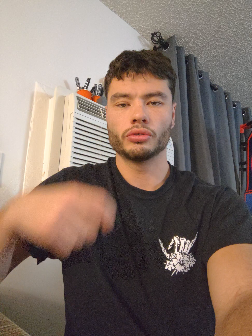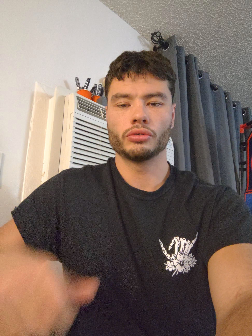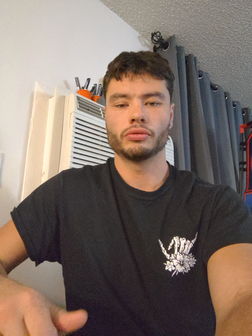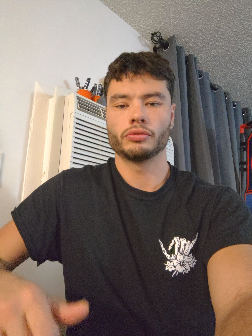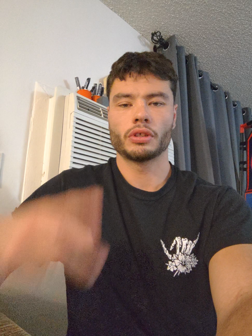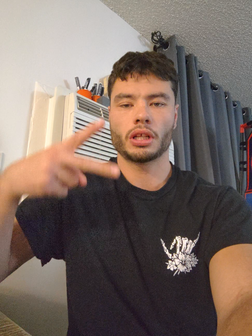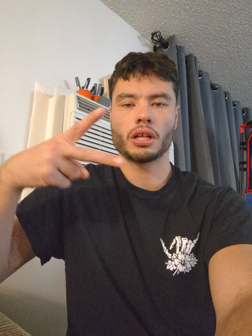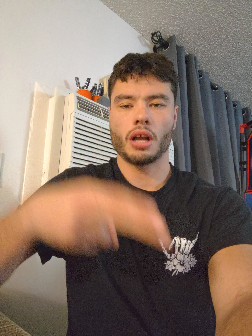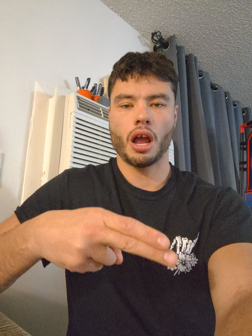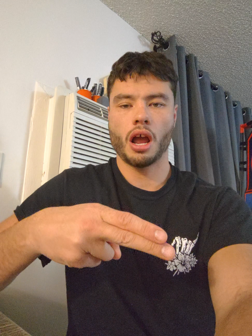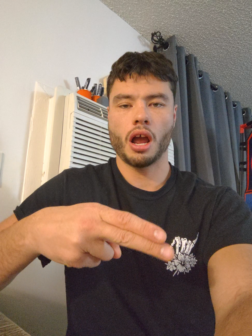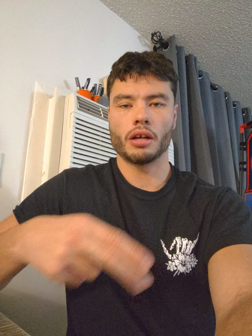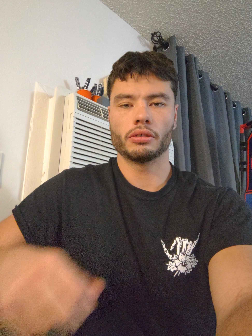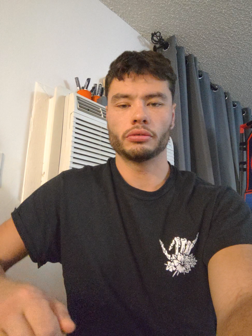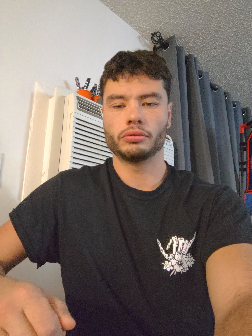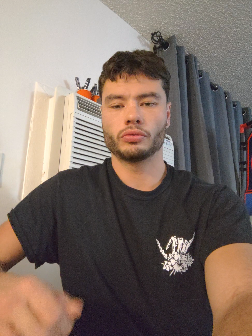cut